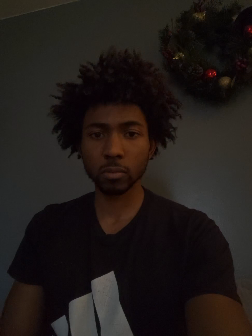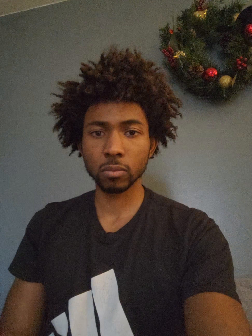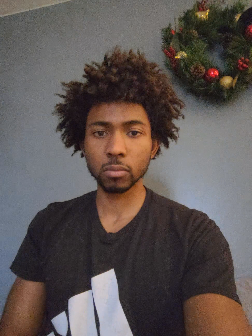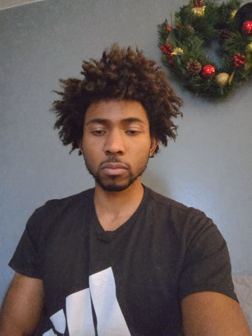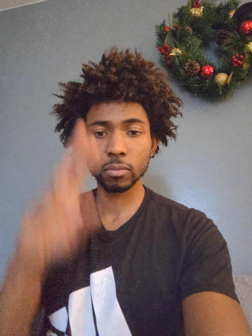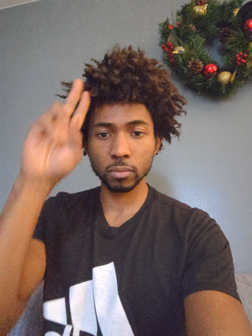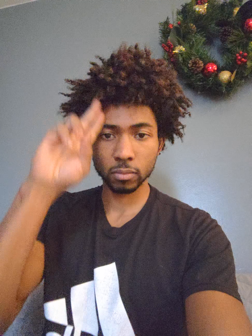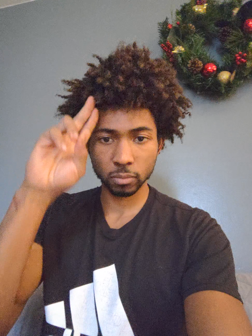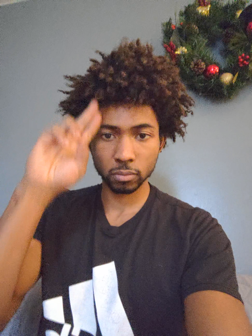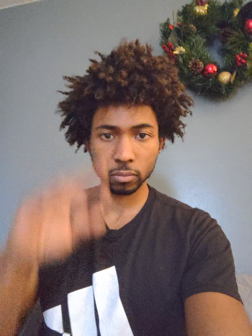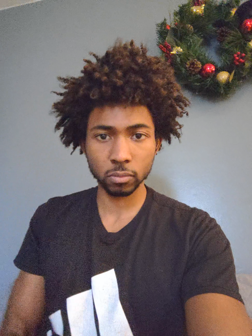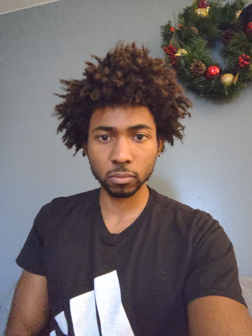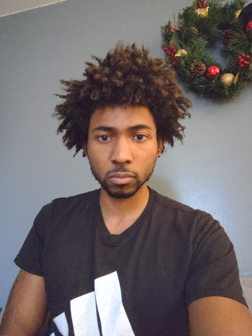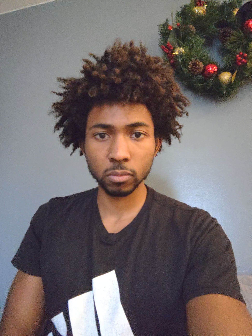uncle